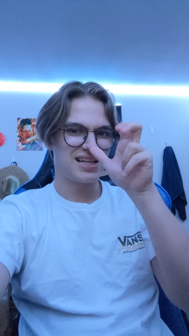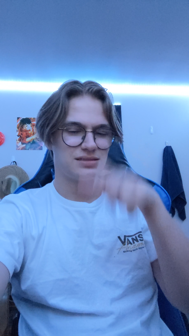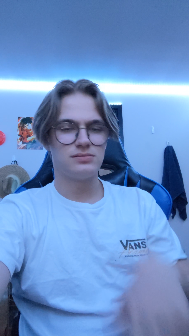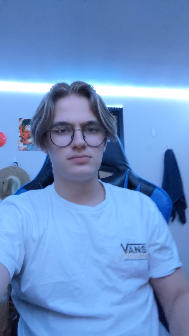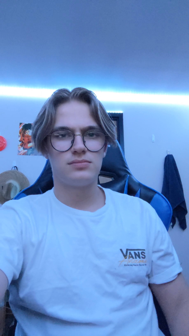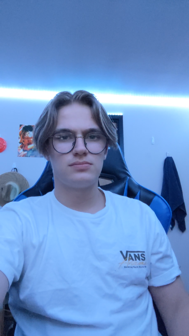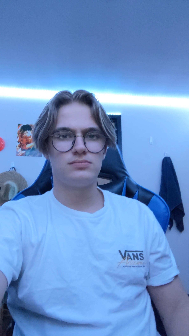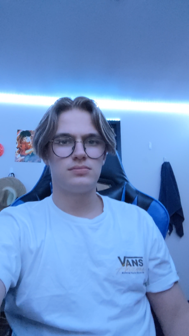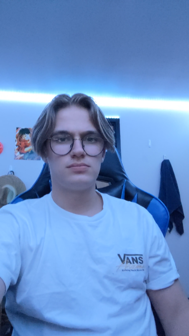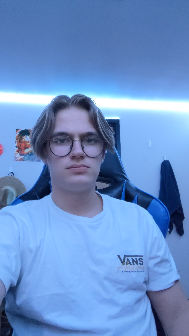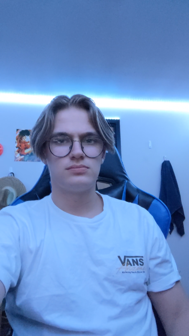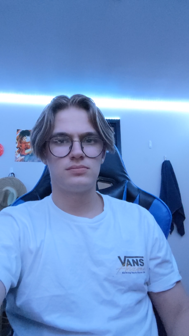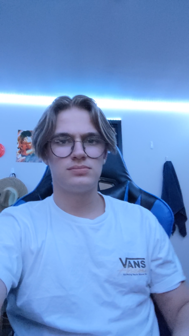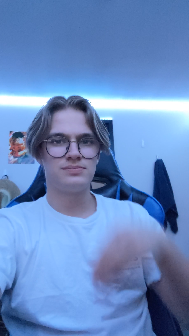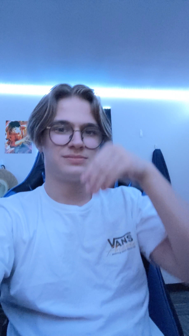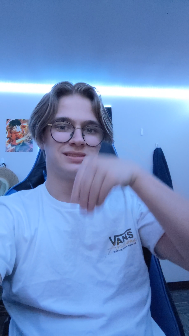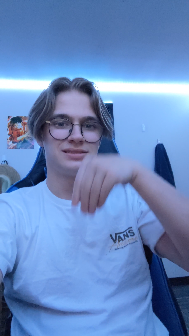inside